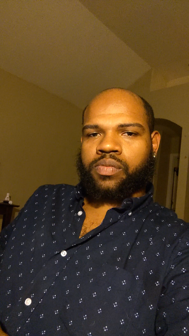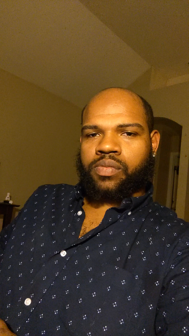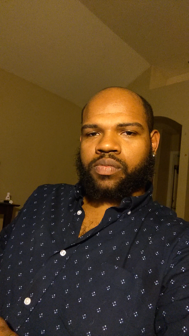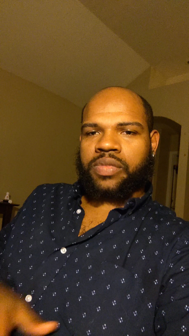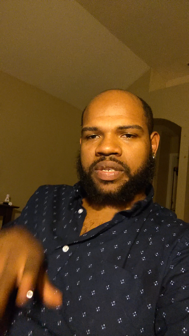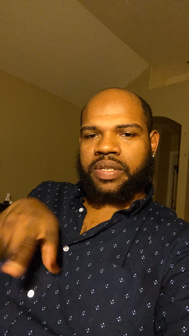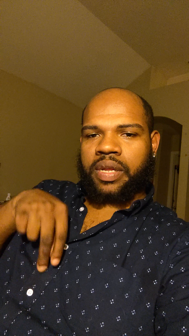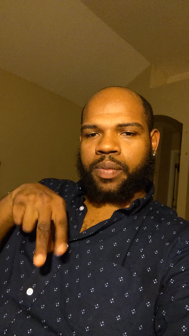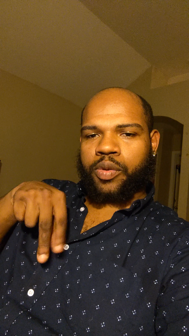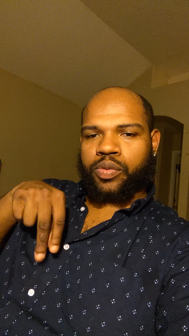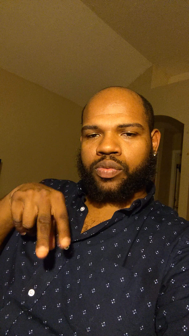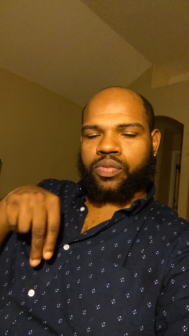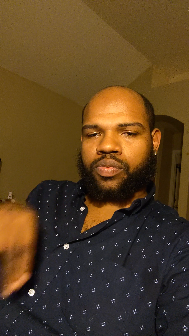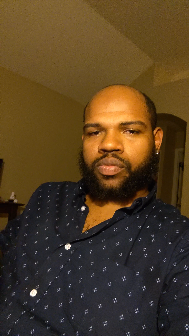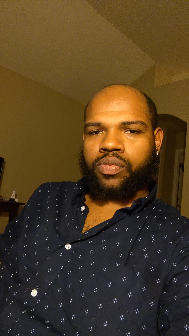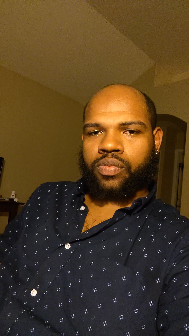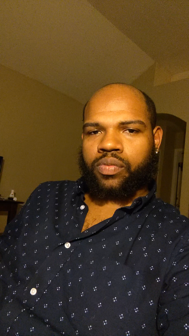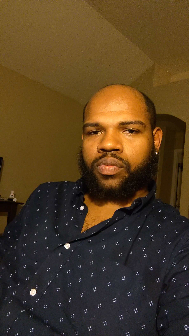diaper